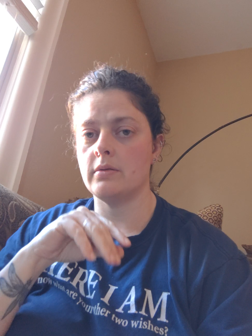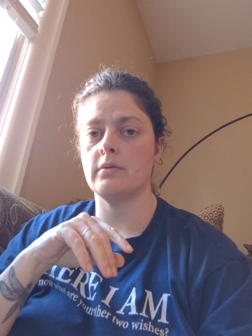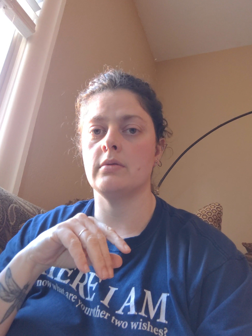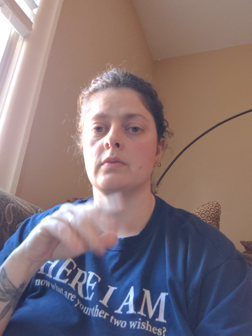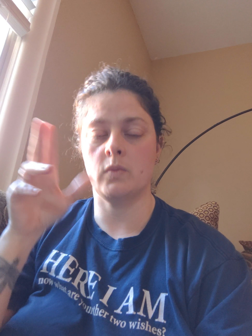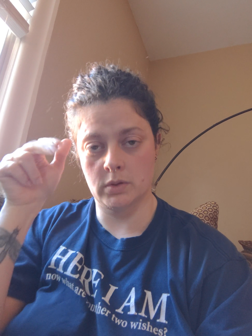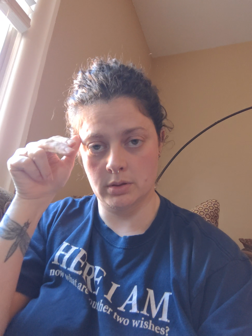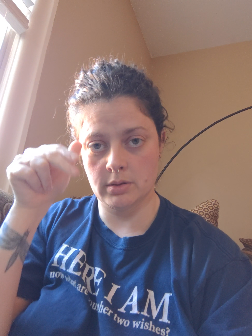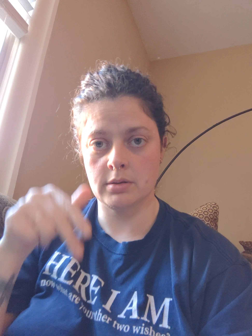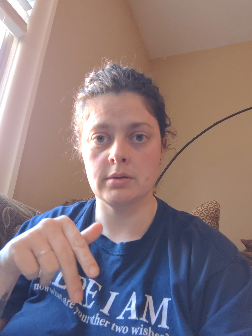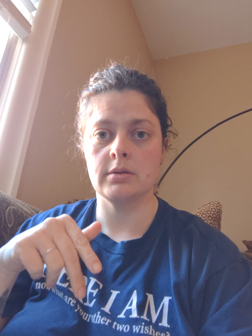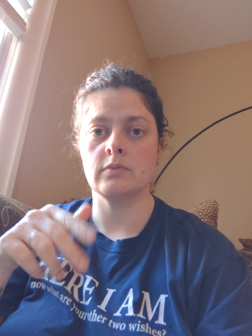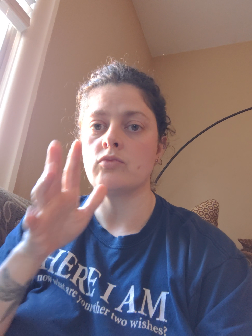horse